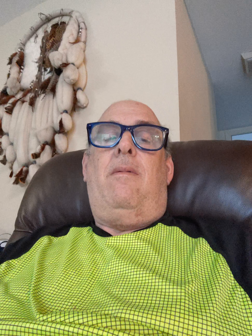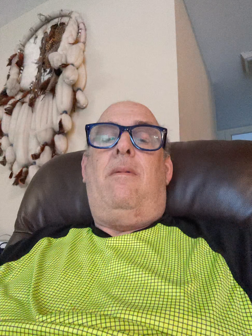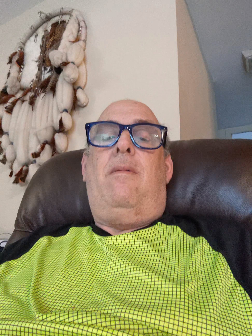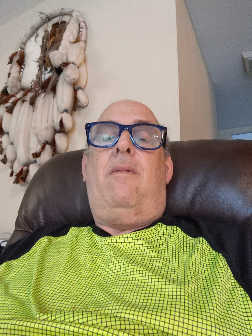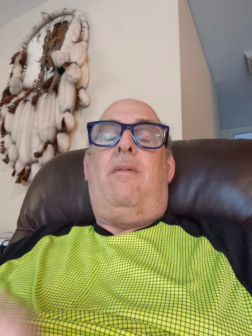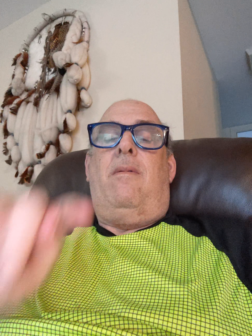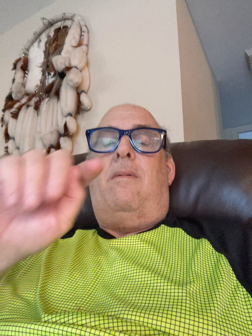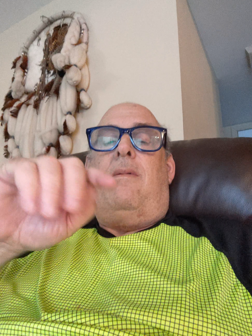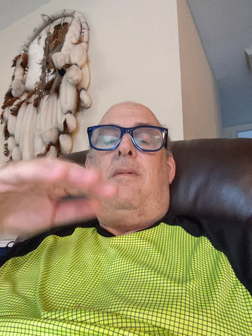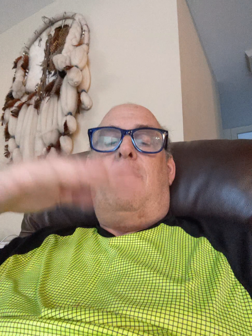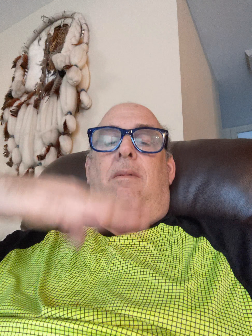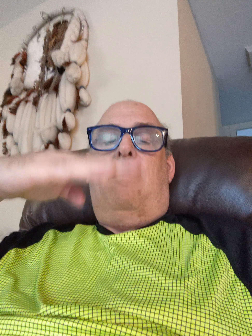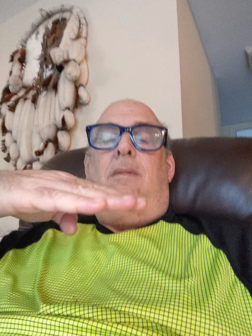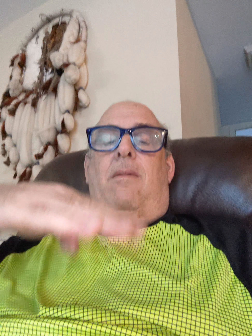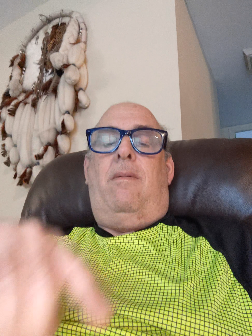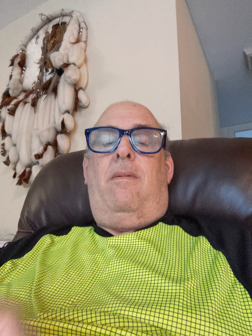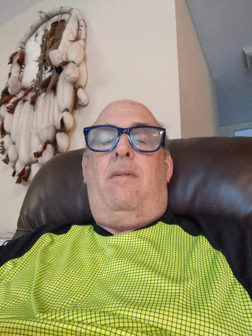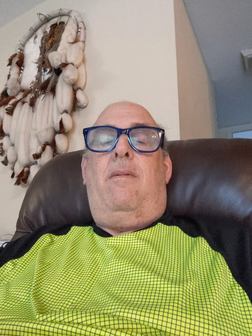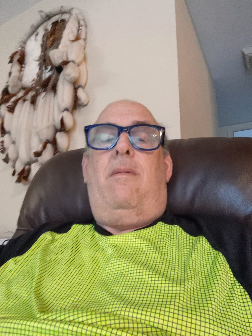table